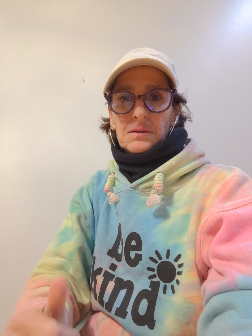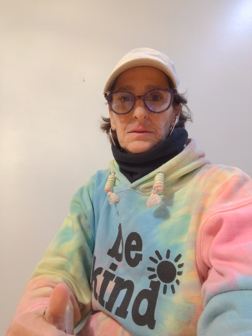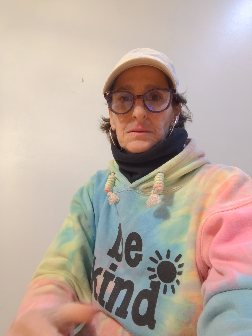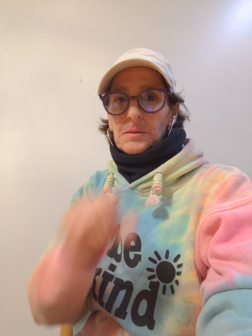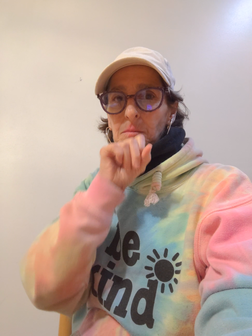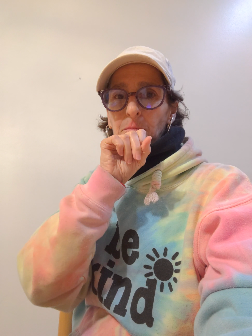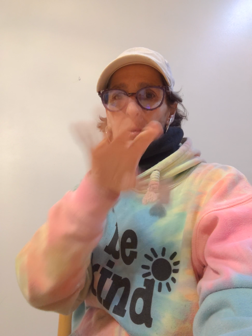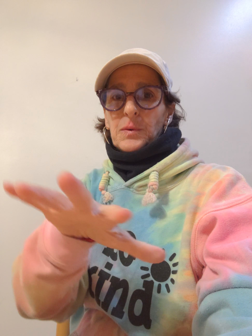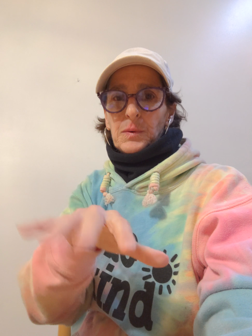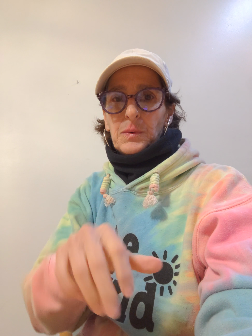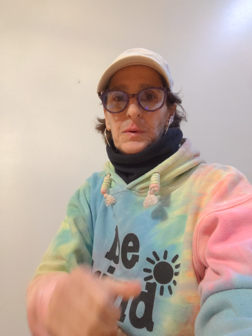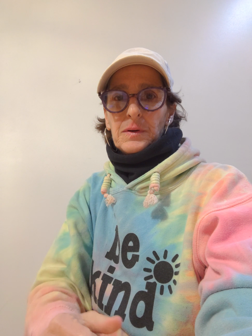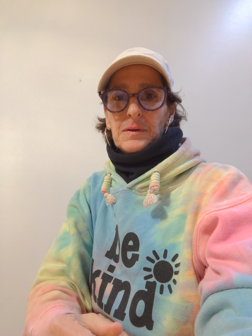blow